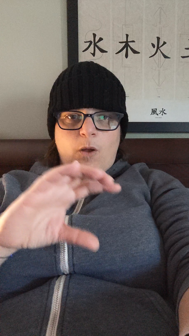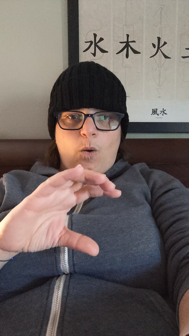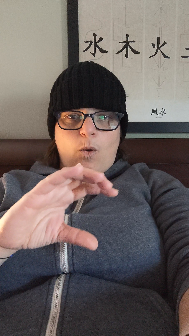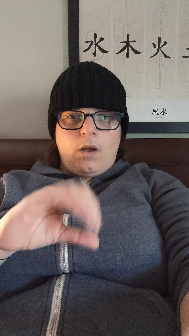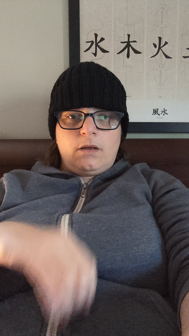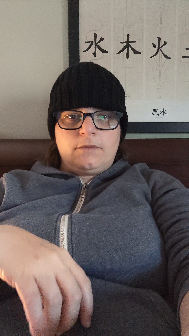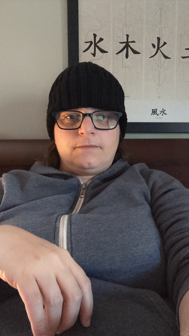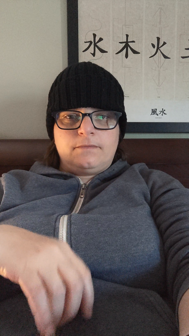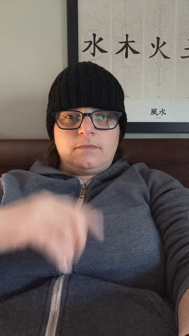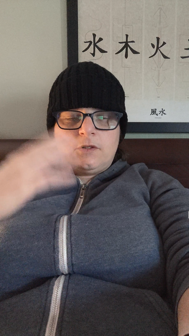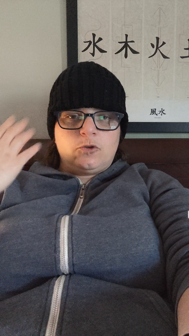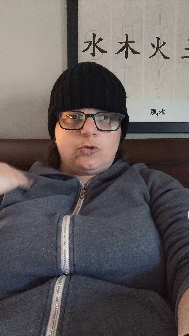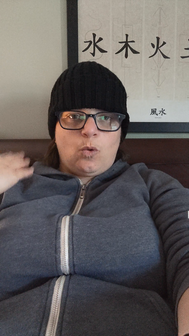shoulder